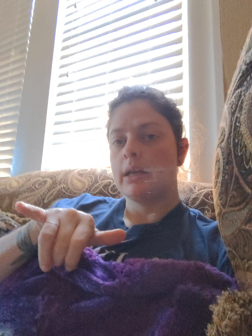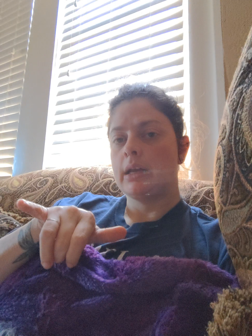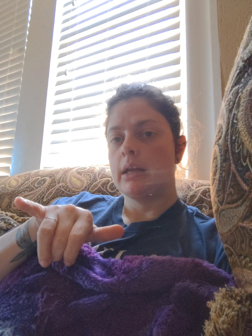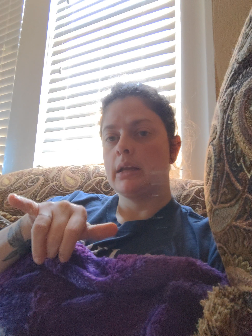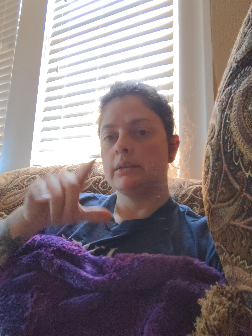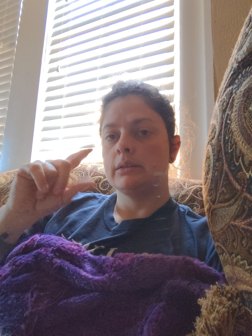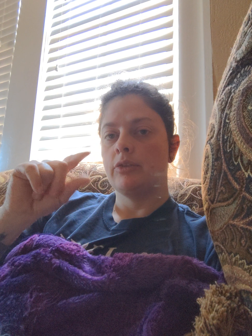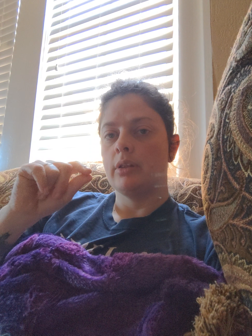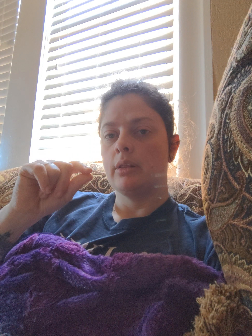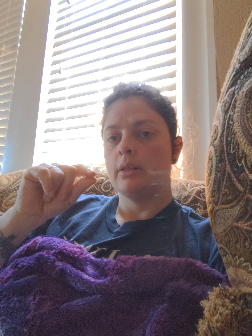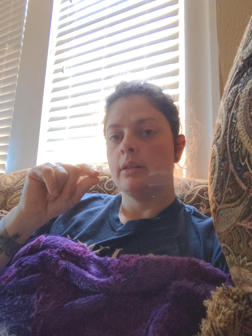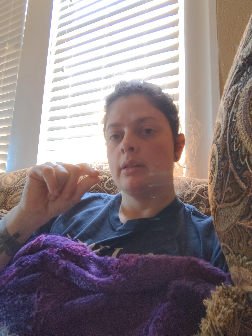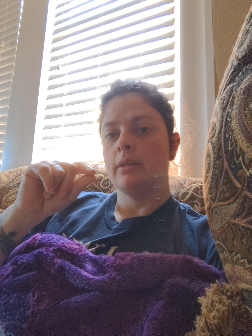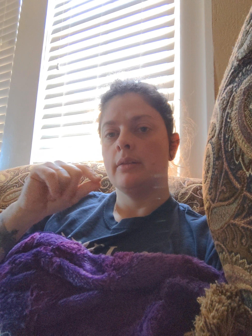cereal